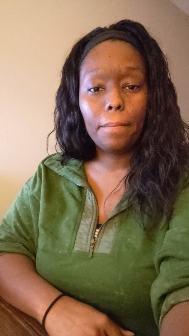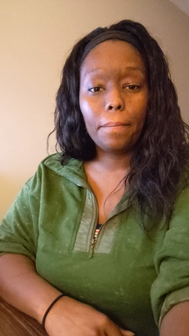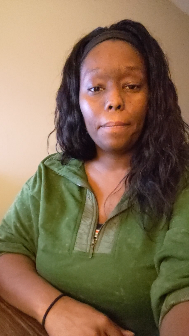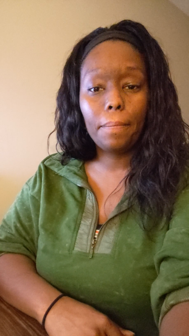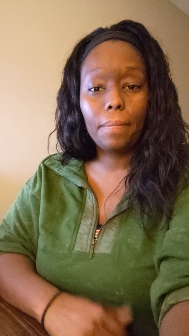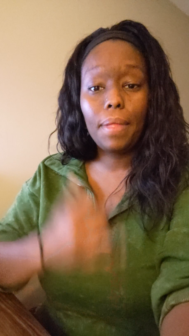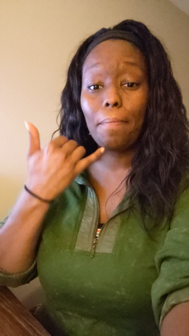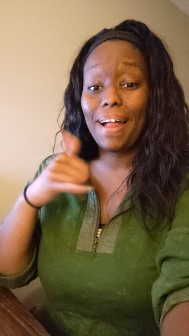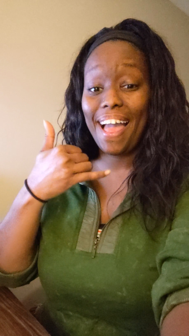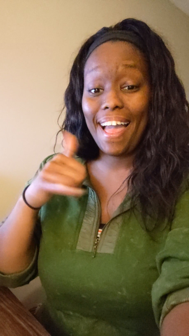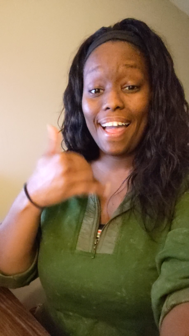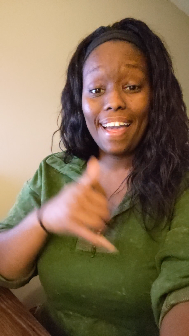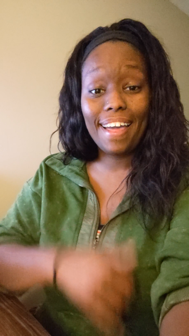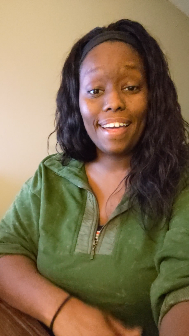play